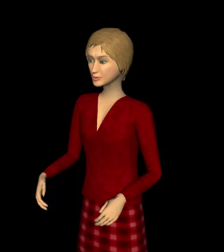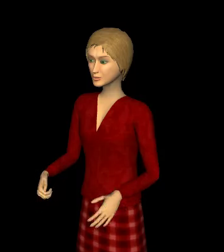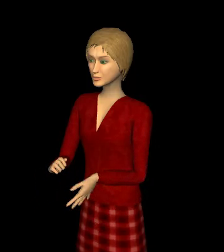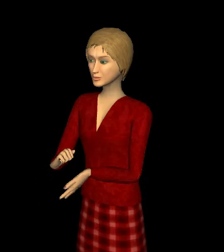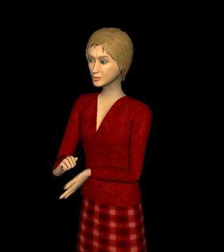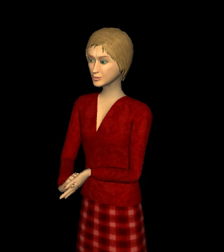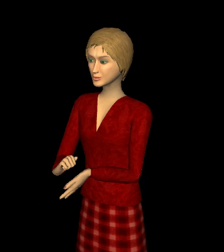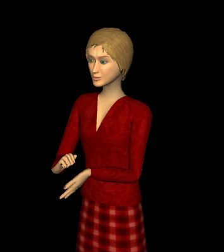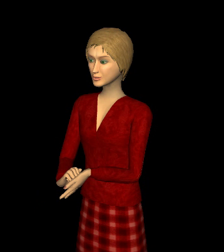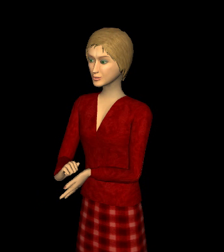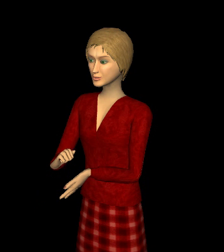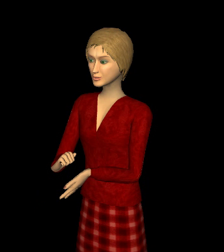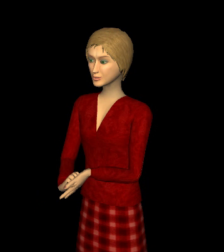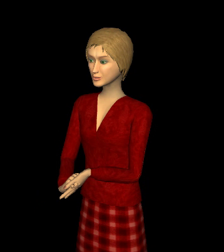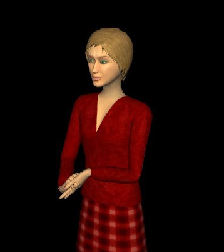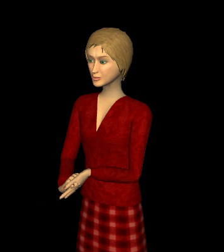شهية